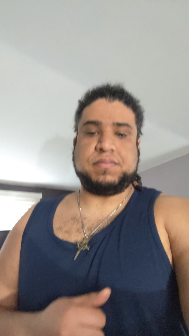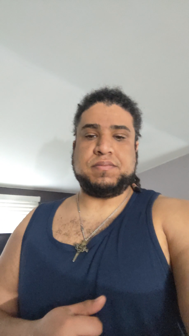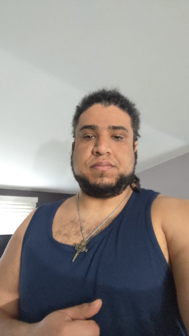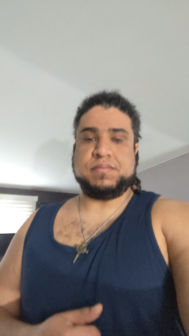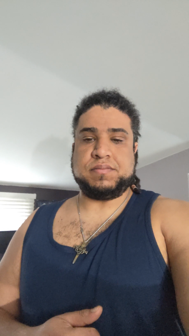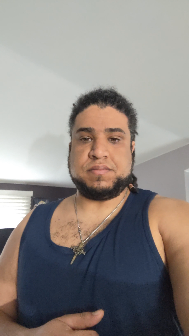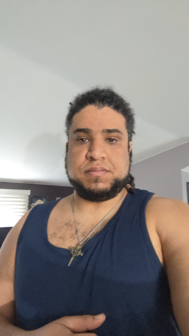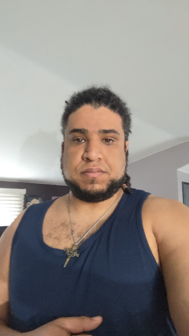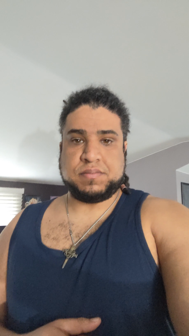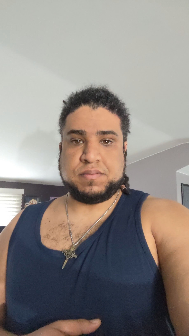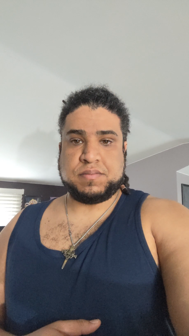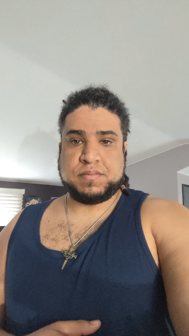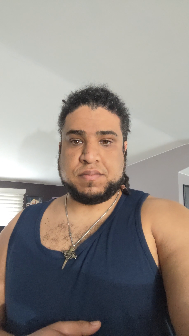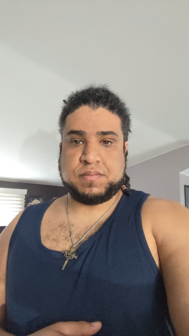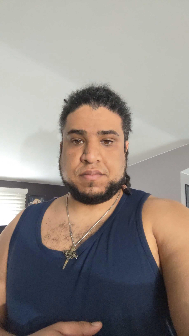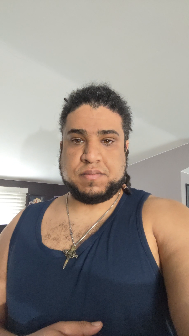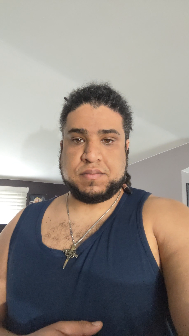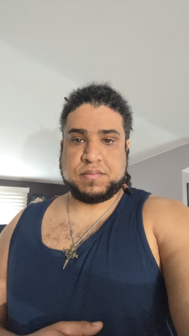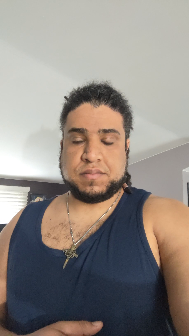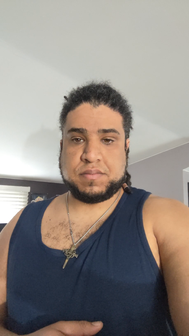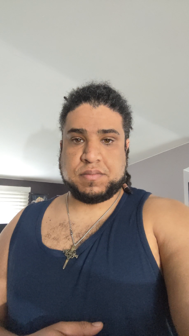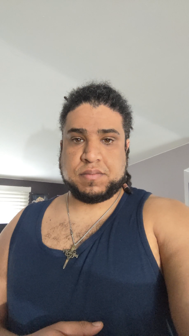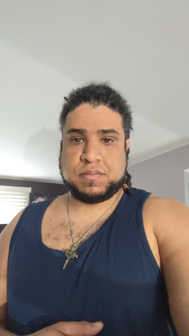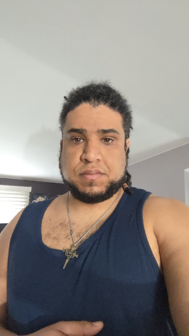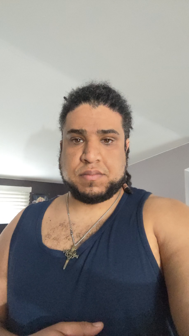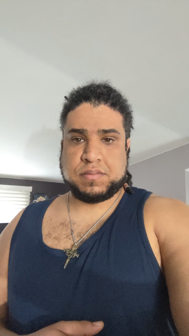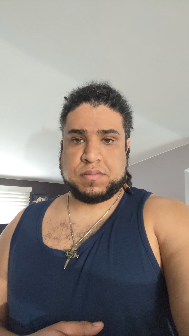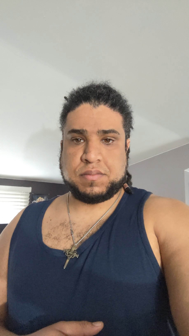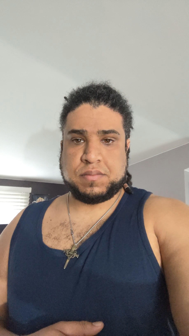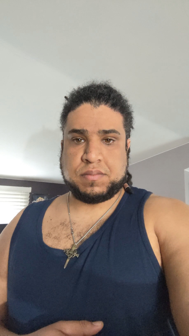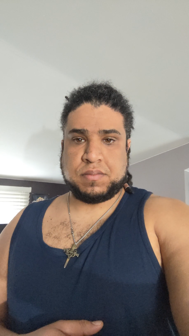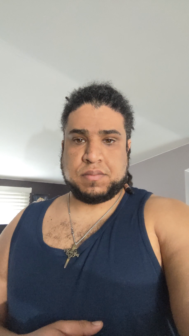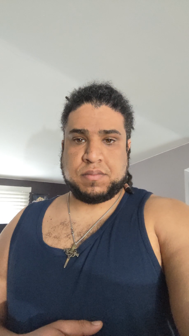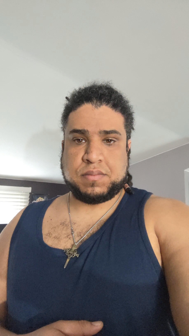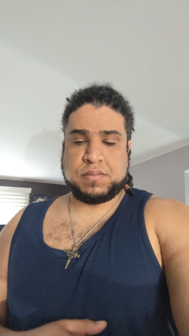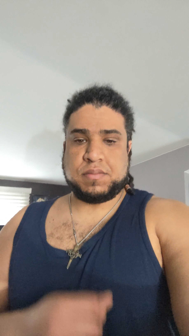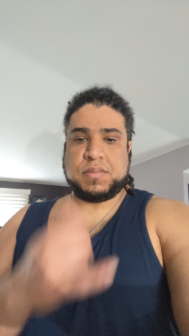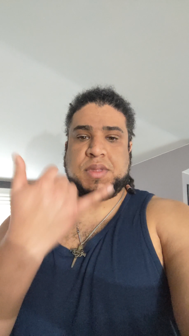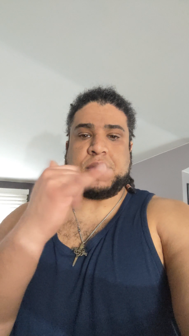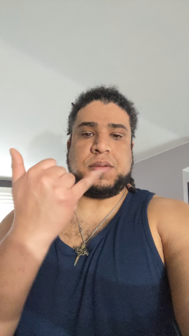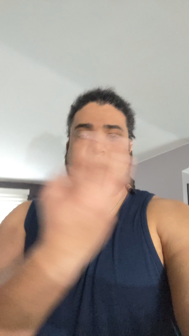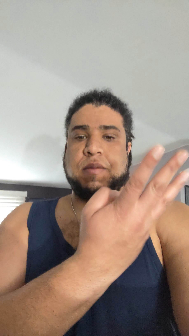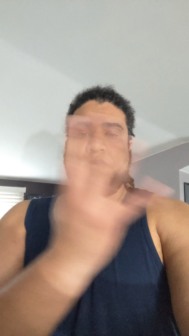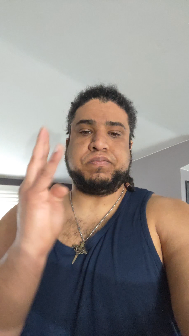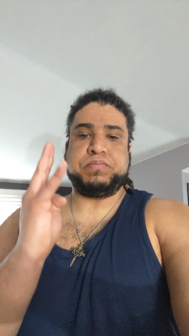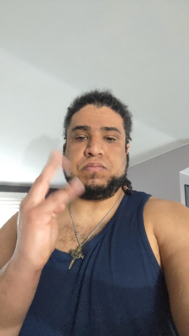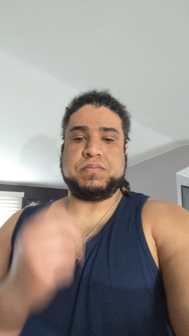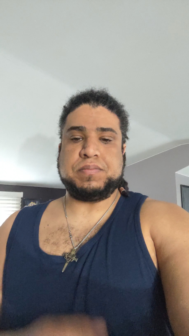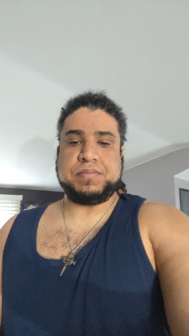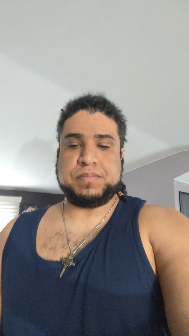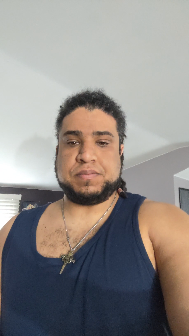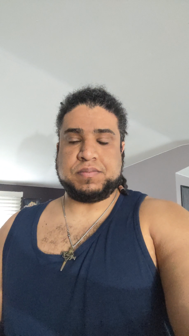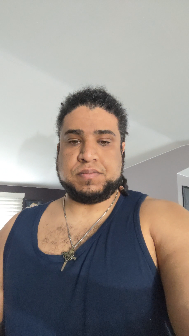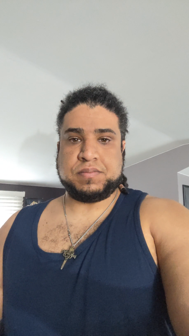playpen